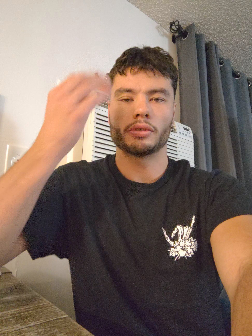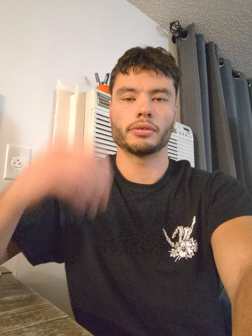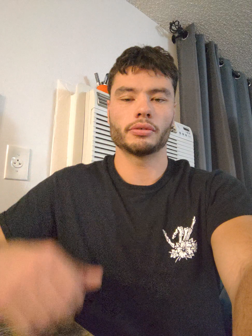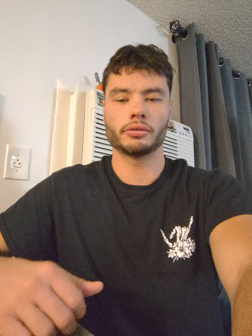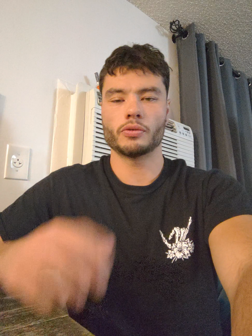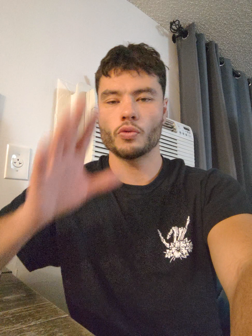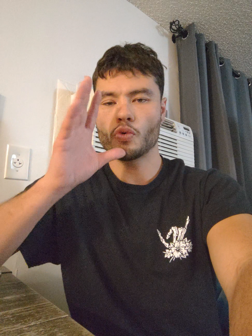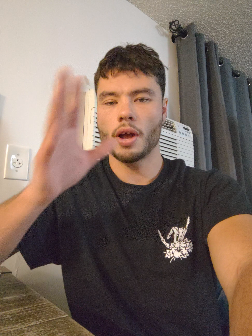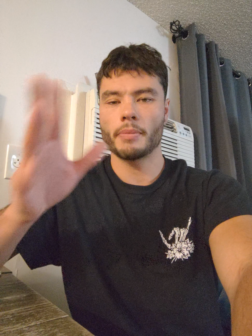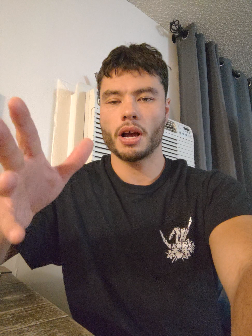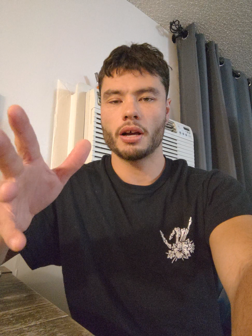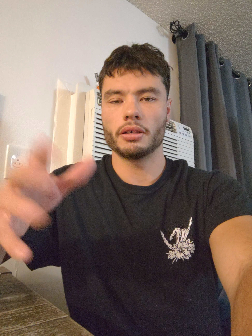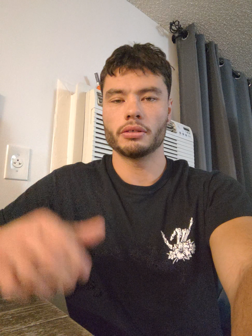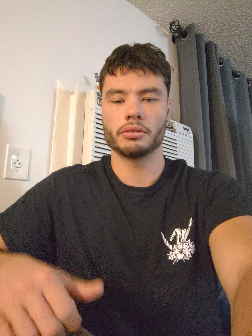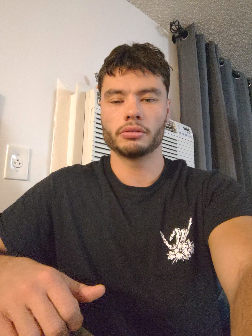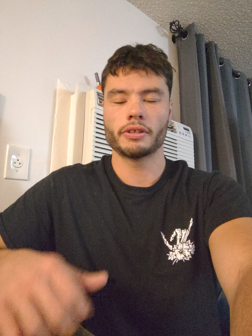grandma